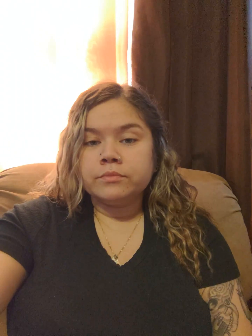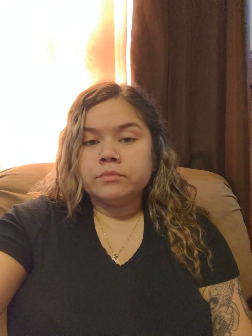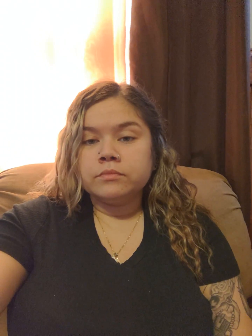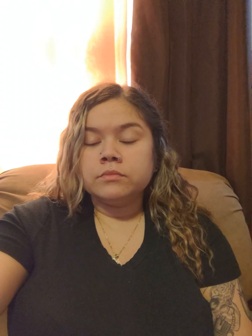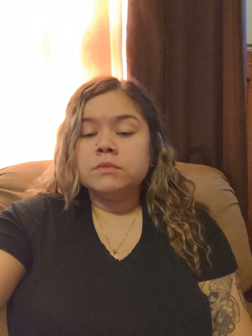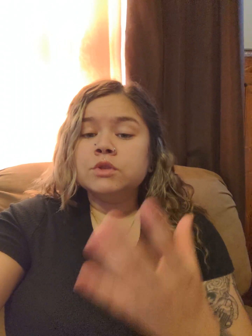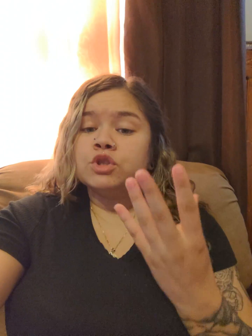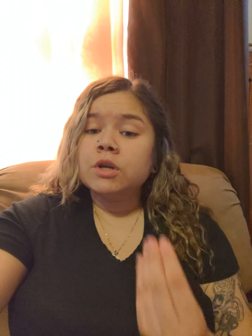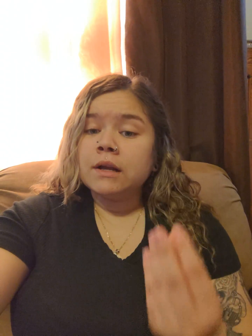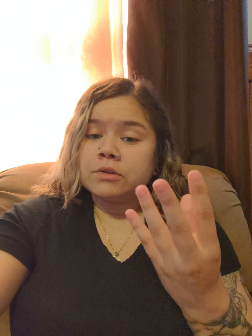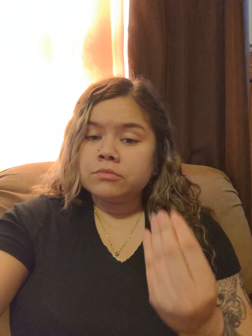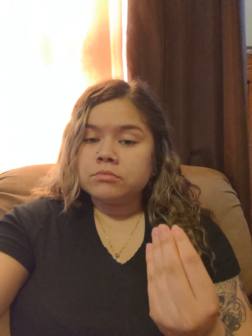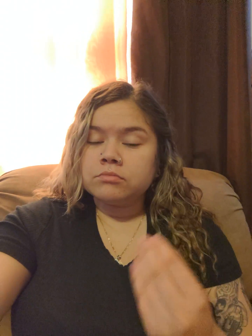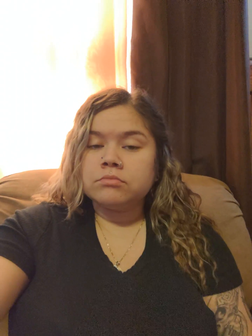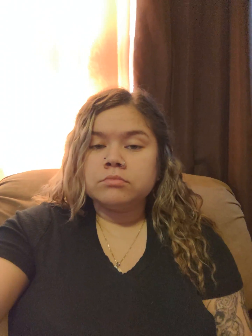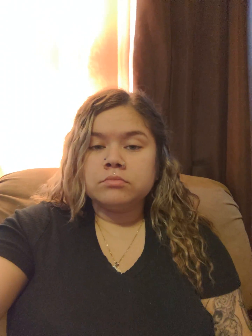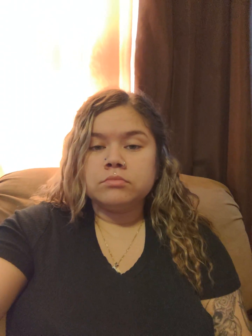gentle